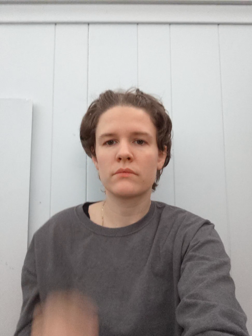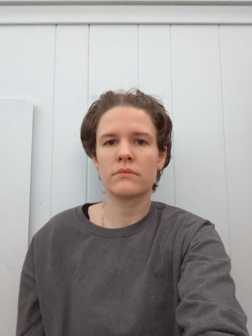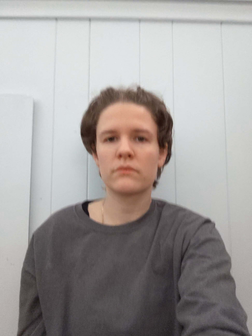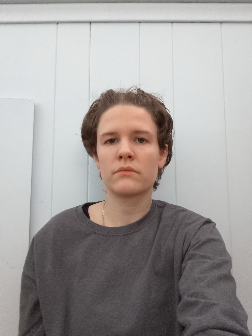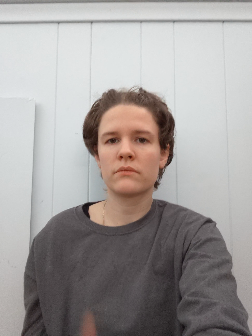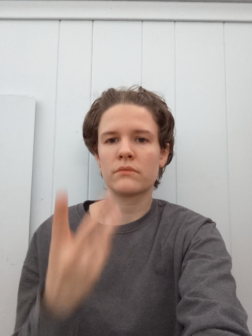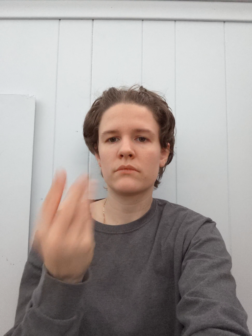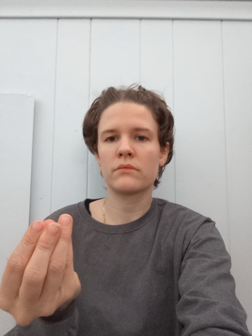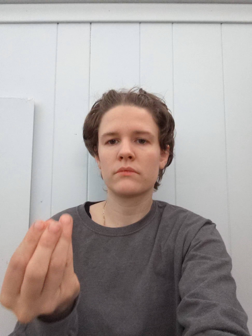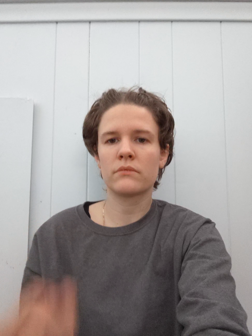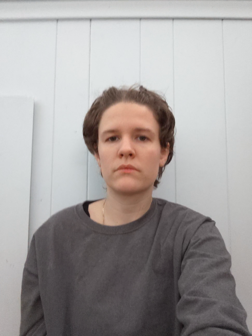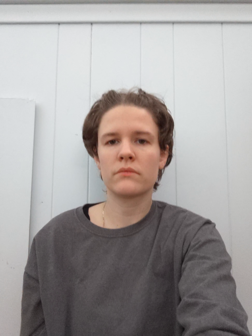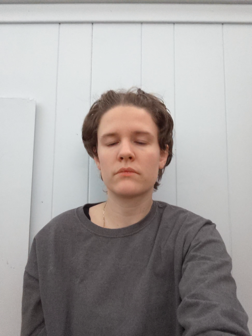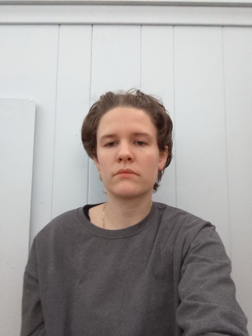go